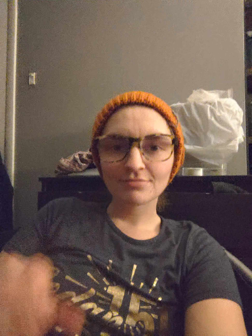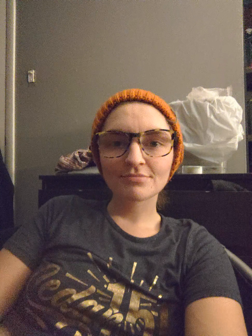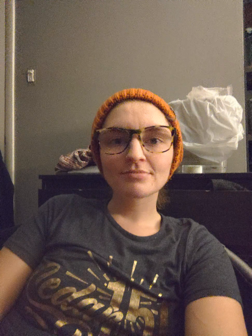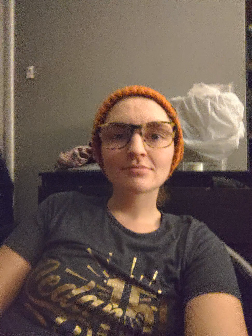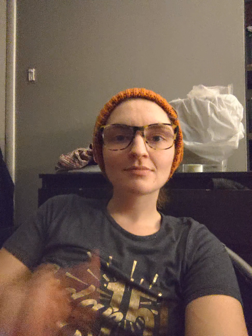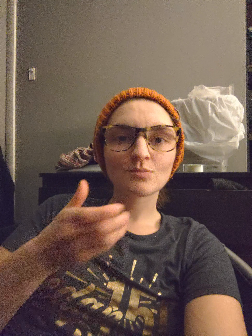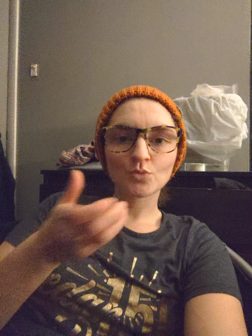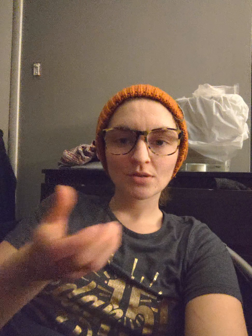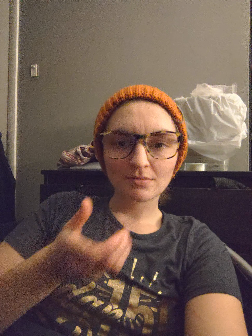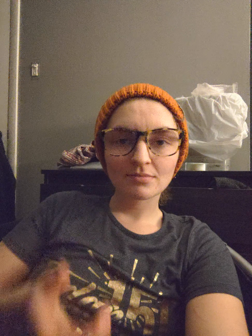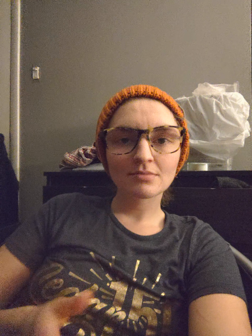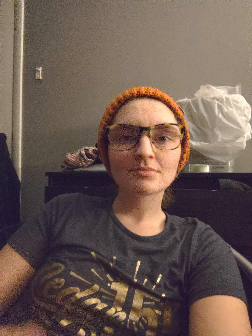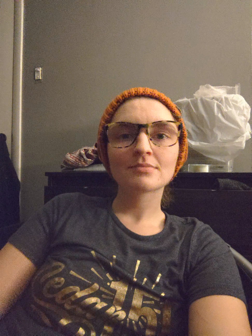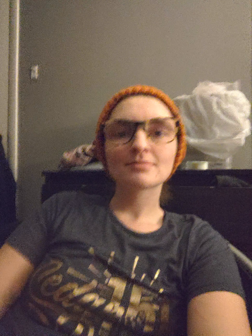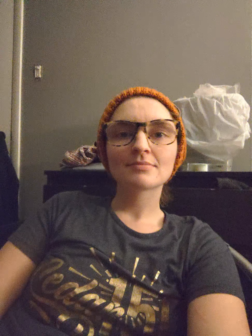drawer